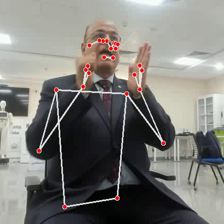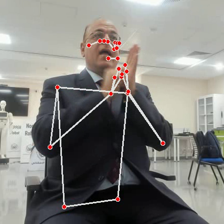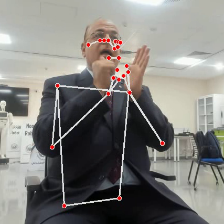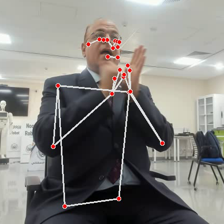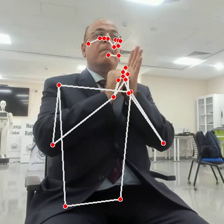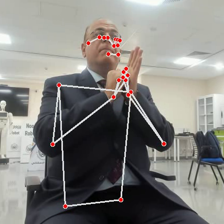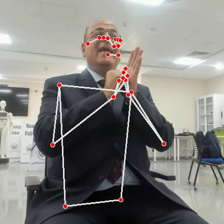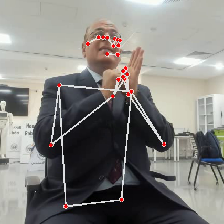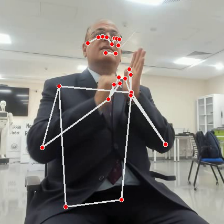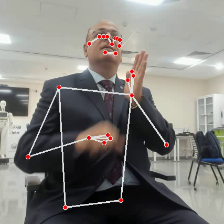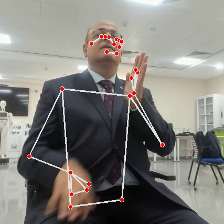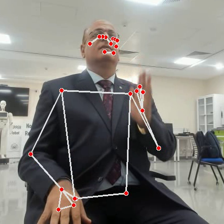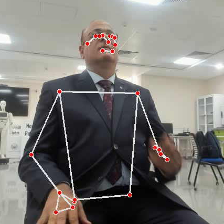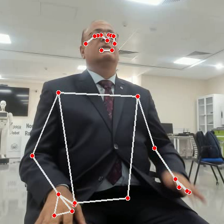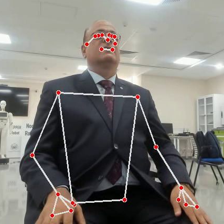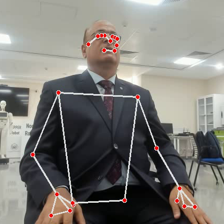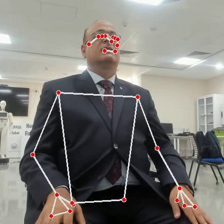manzel